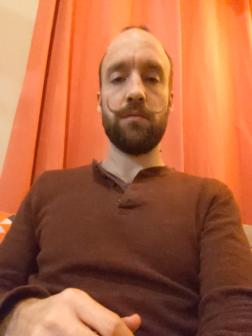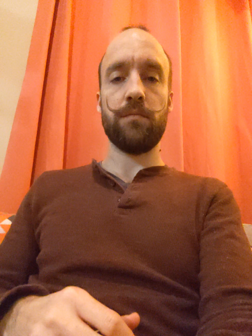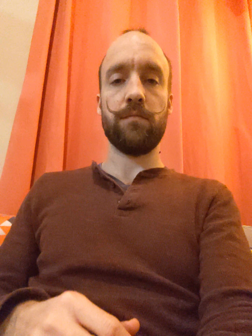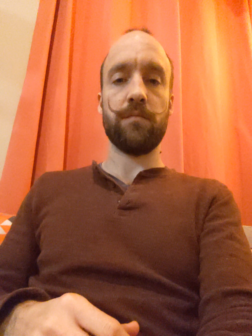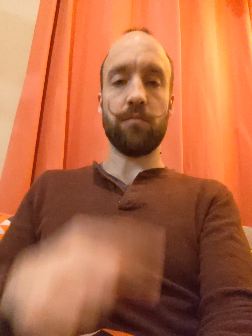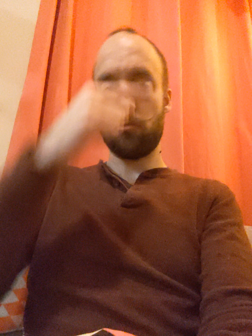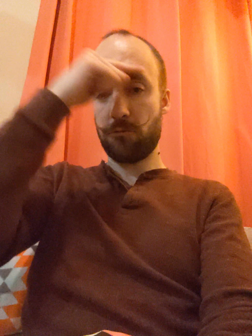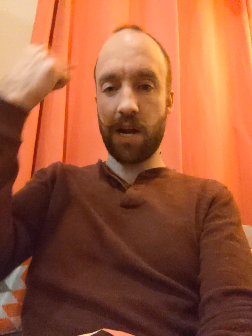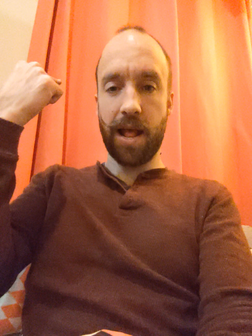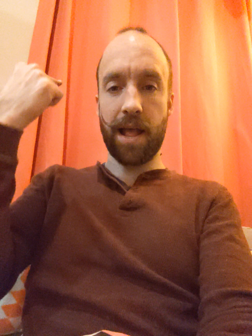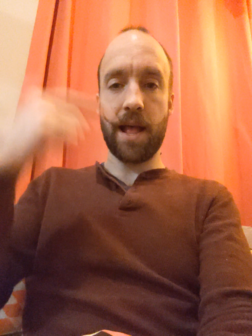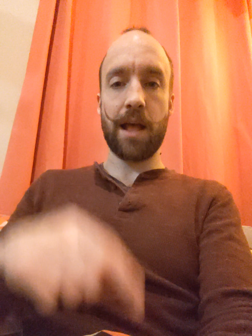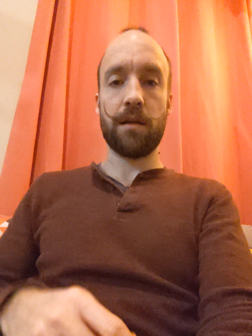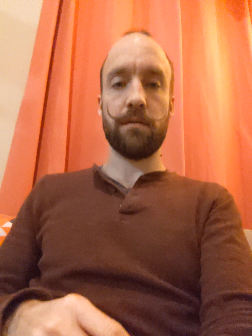black